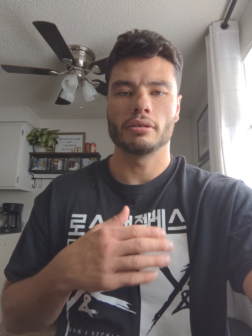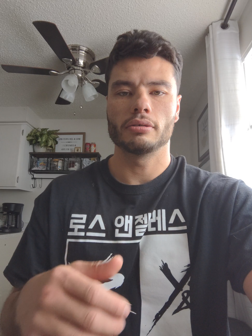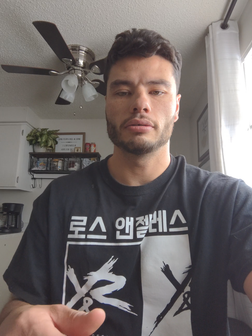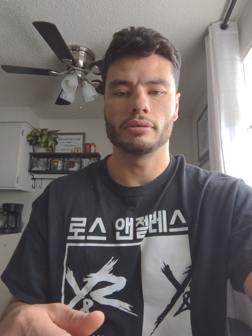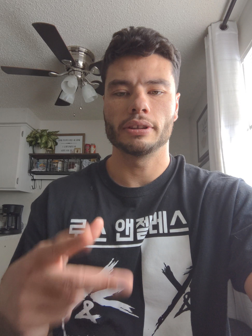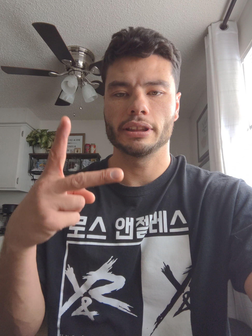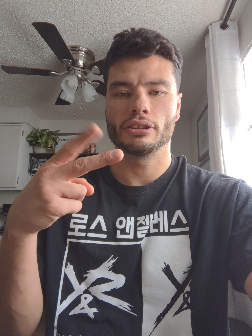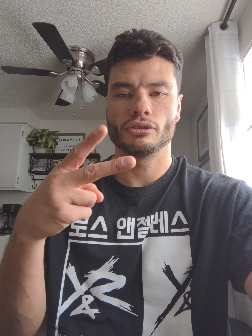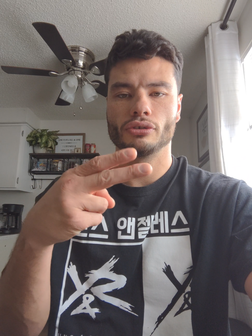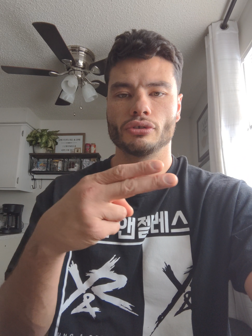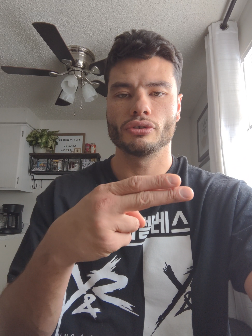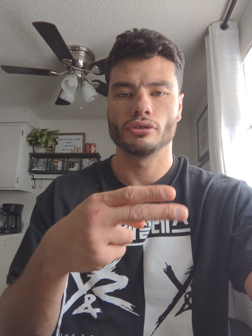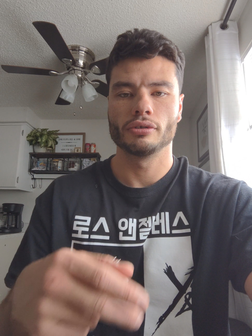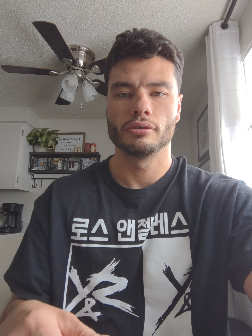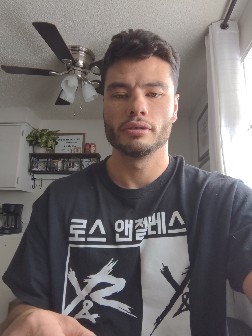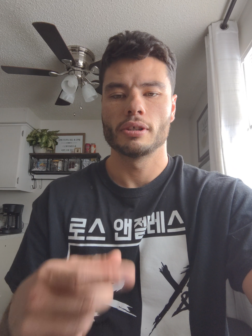scissors